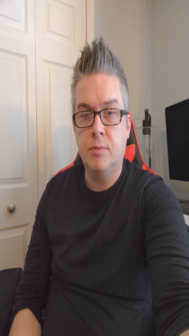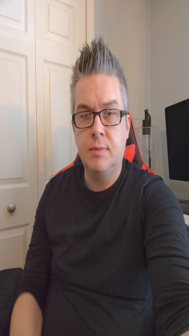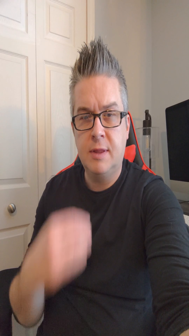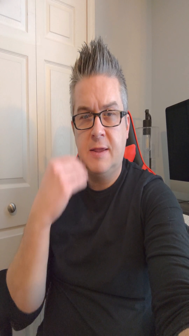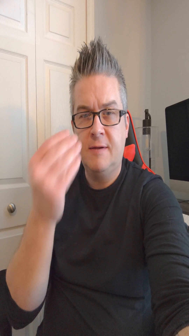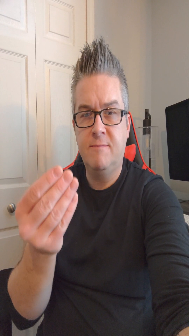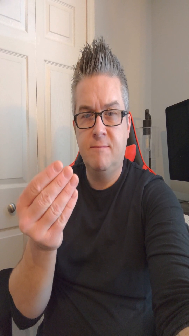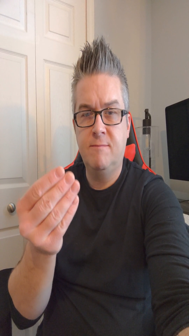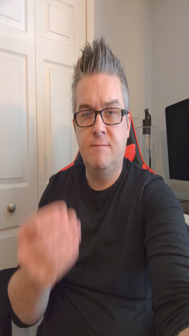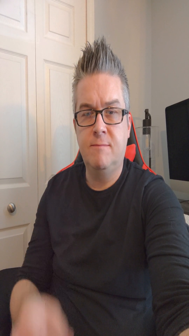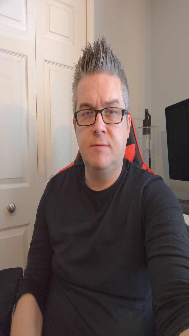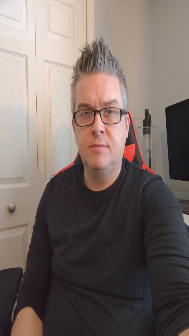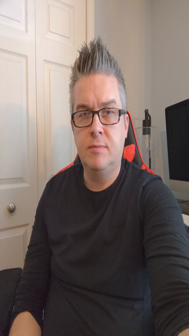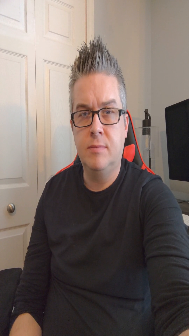give